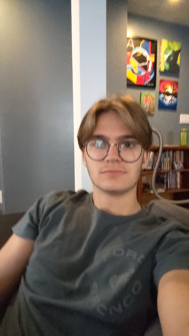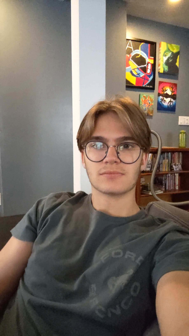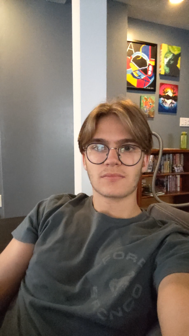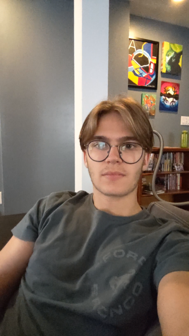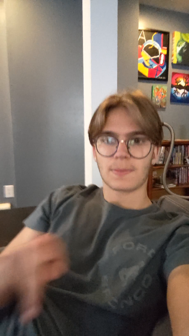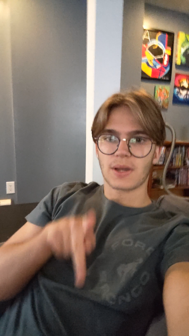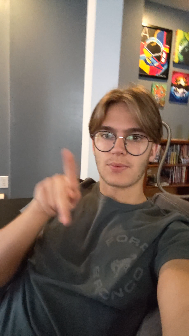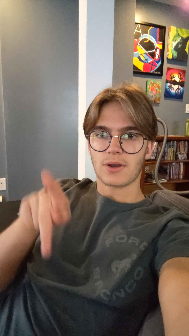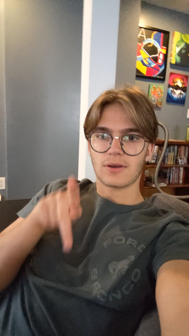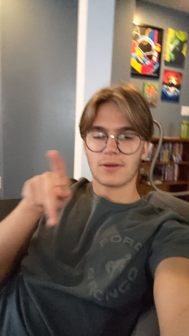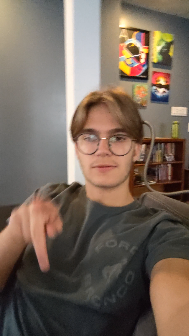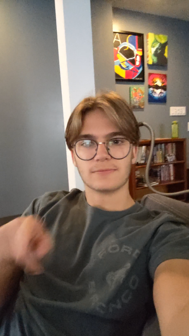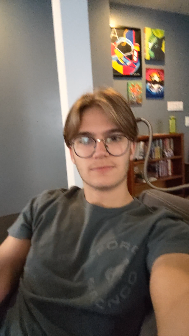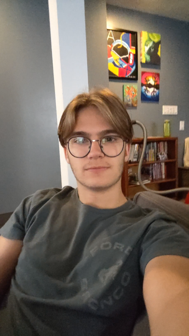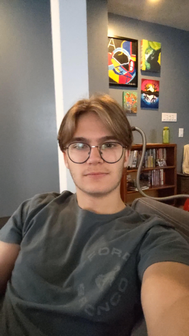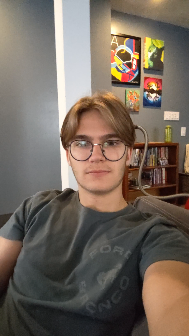people